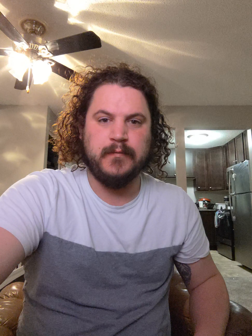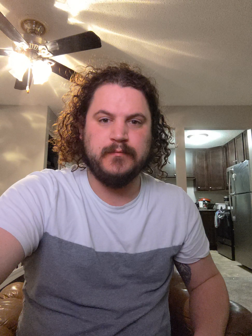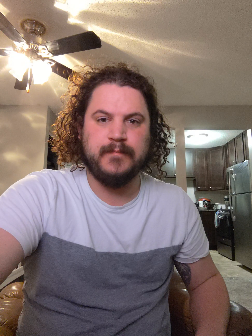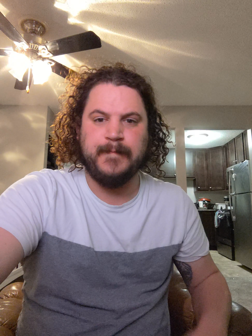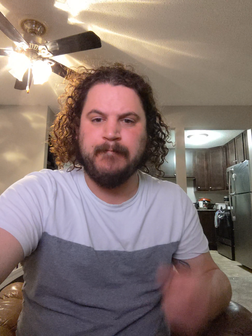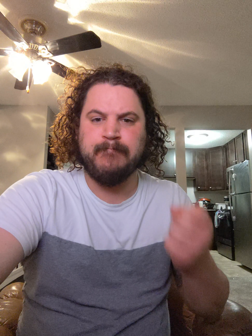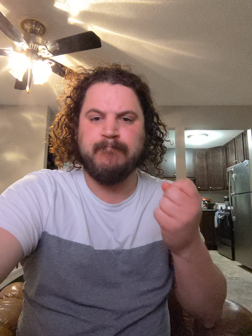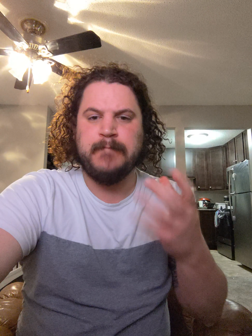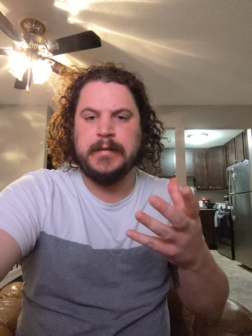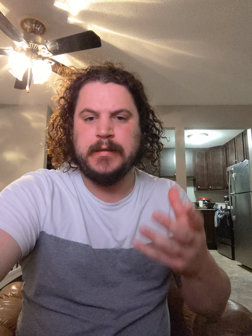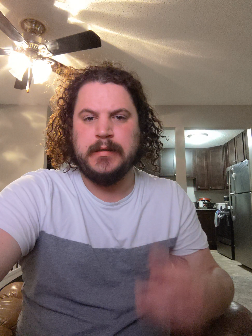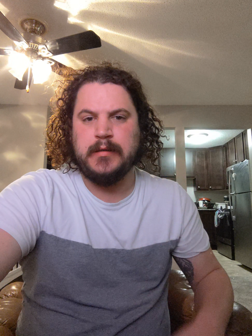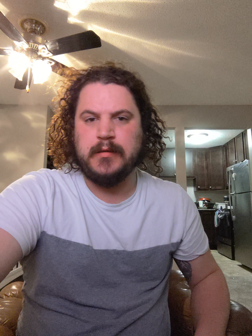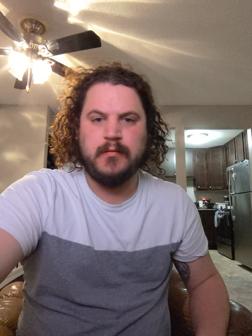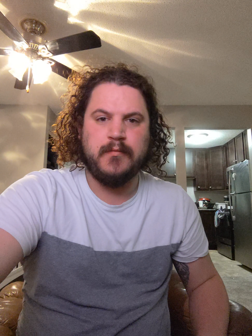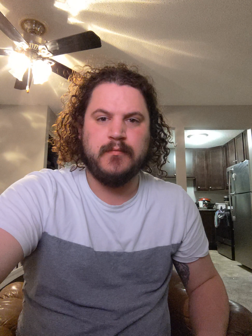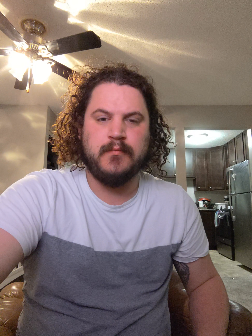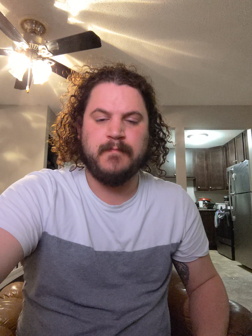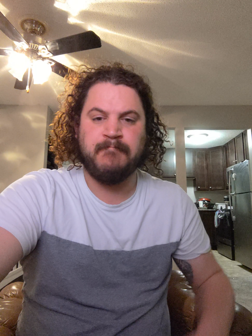many